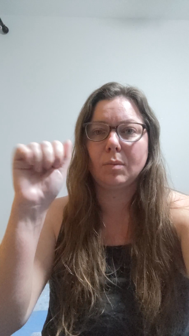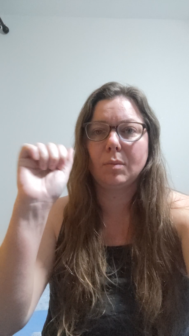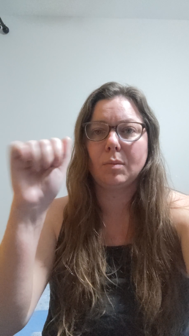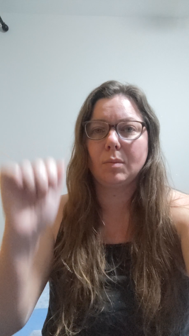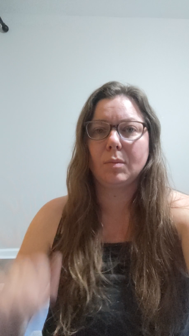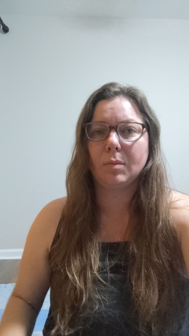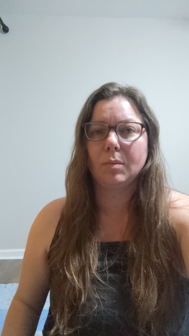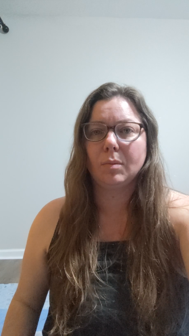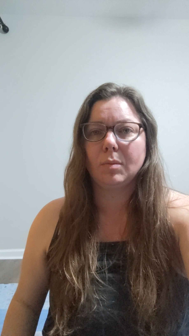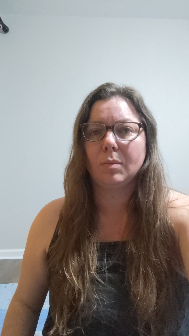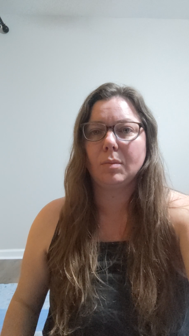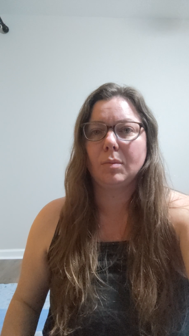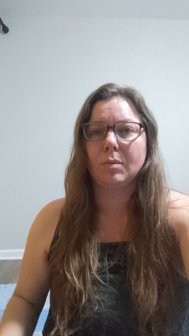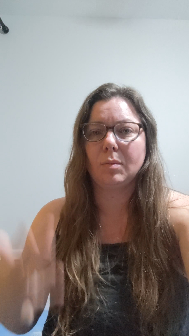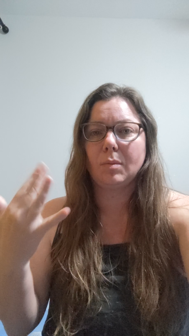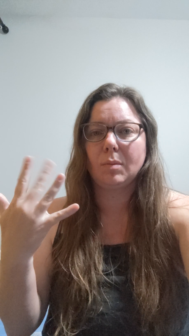hand